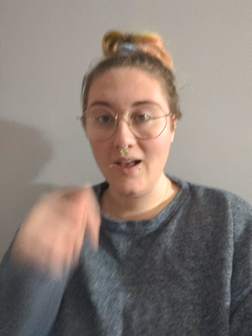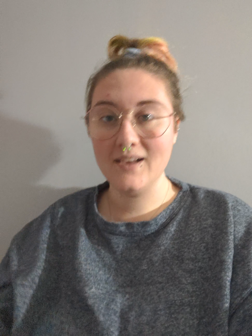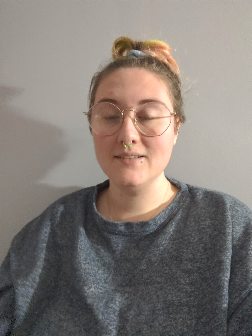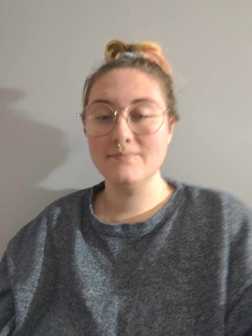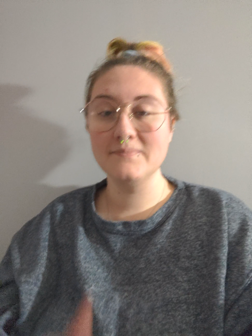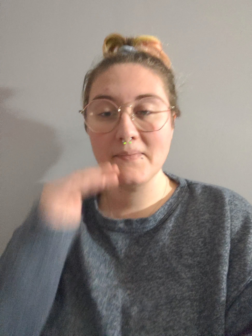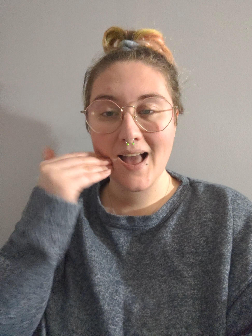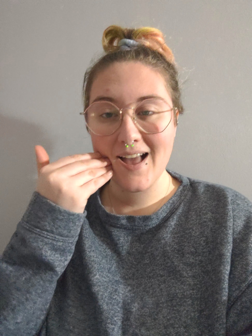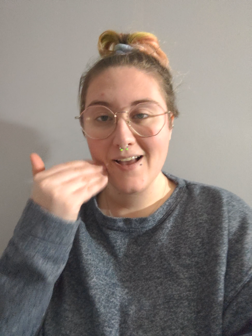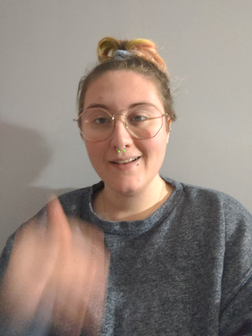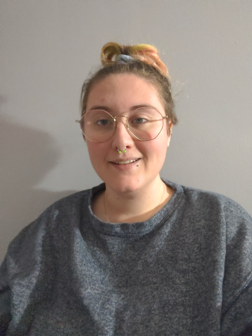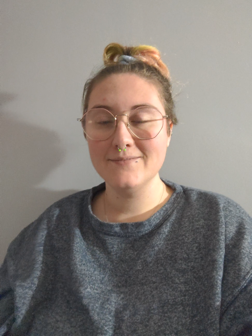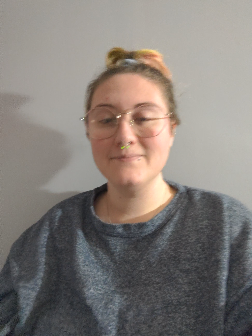smile